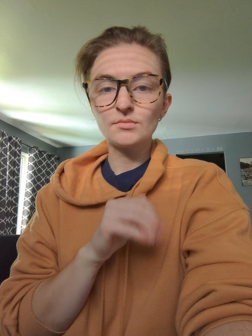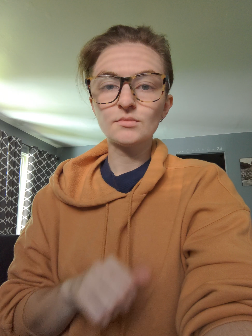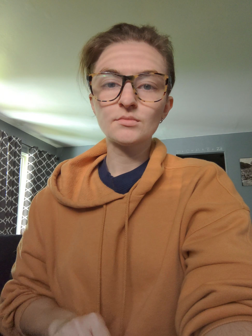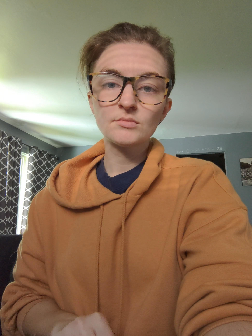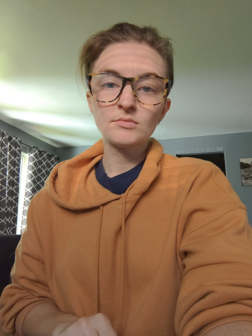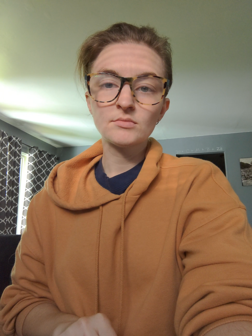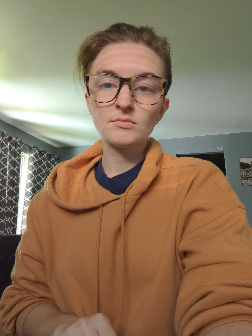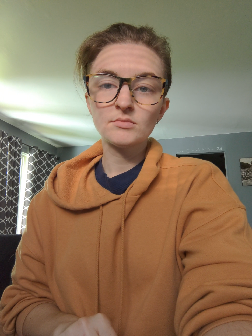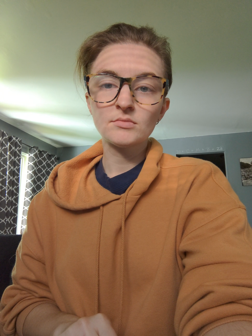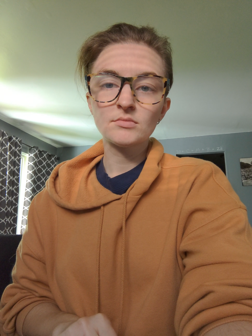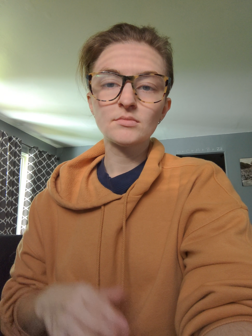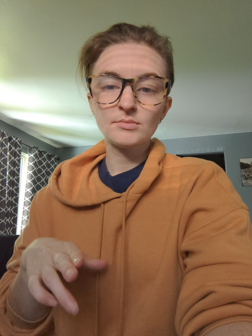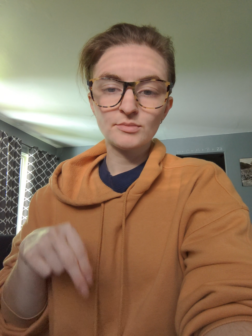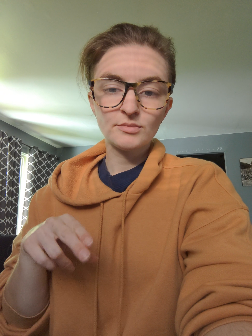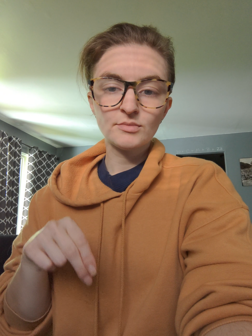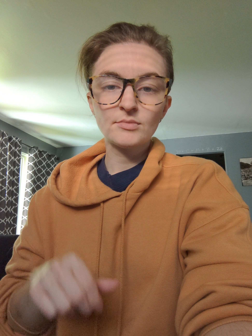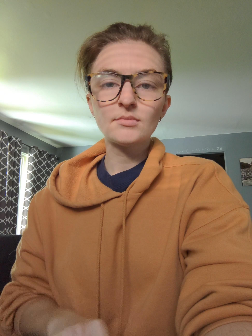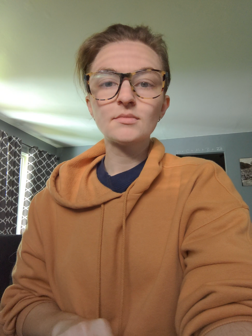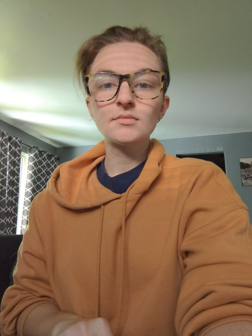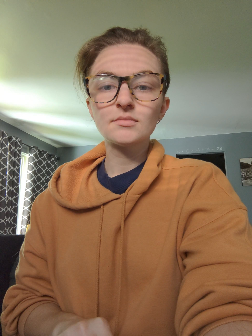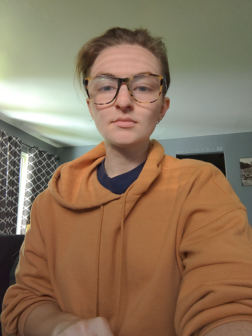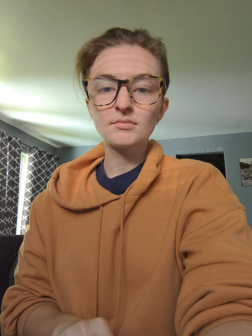diaper